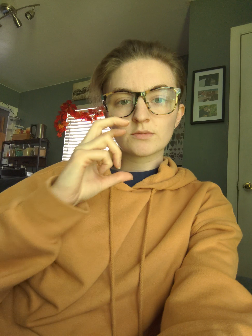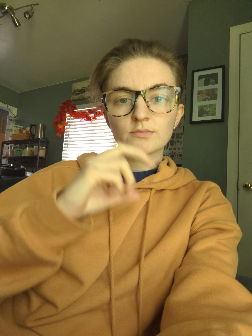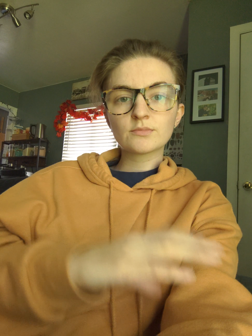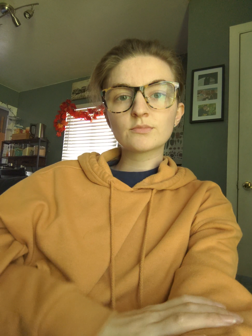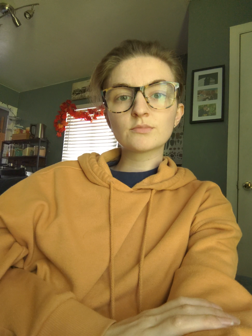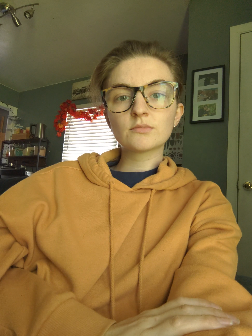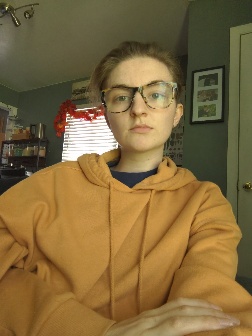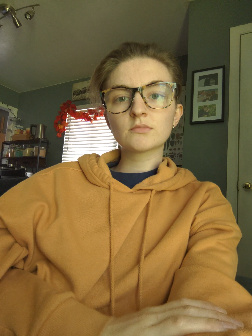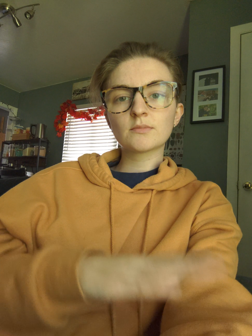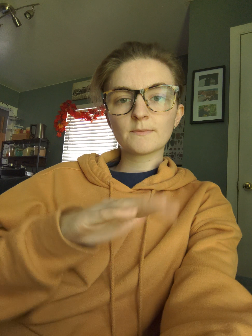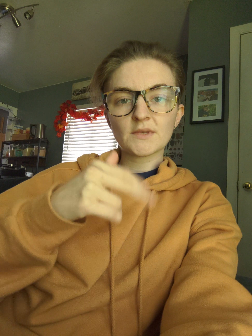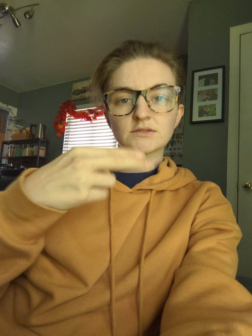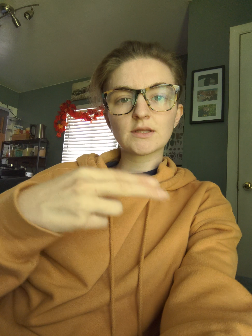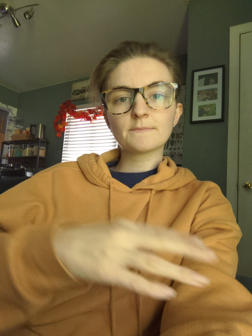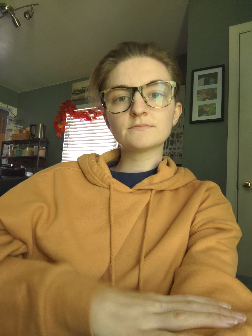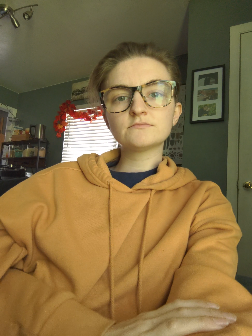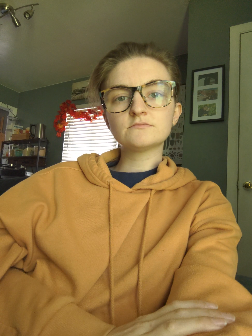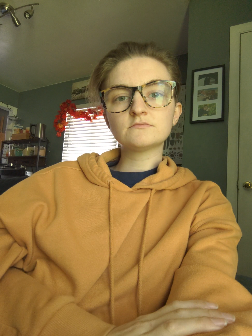pet's name